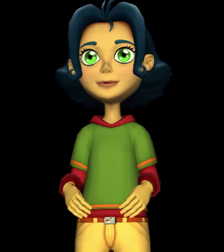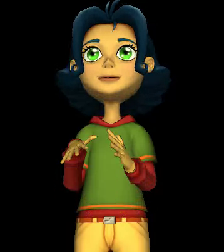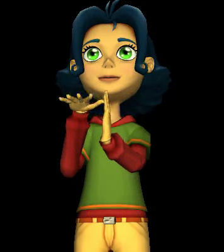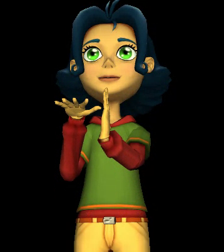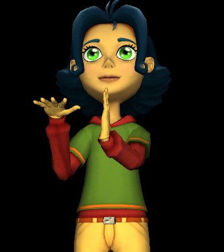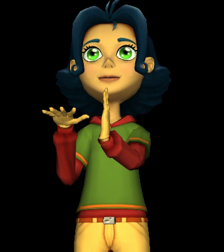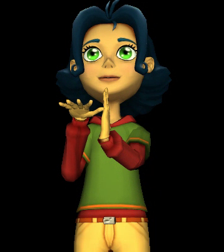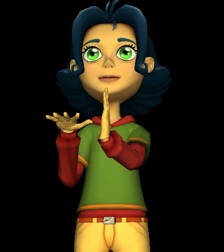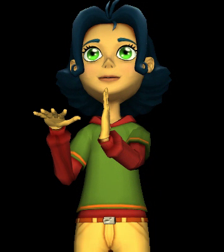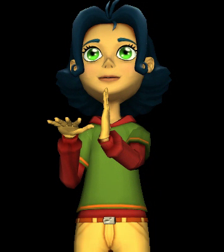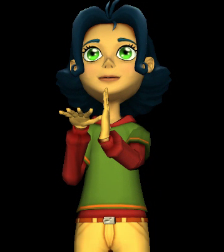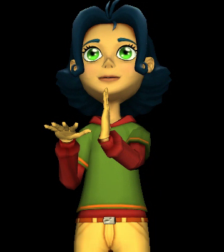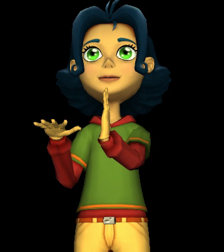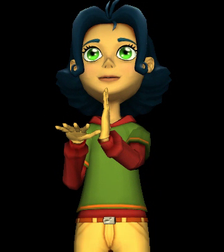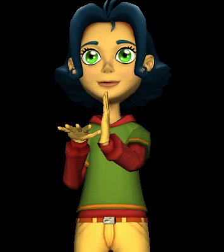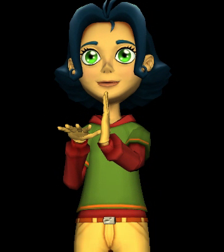خريف